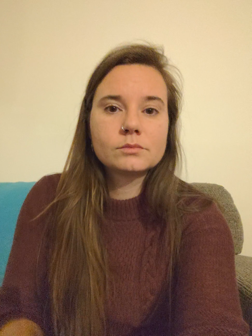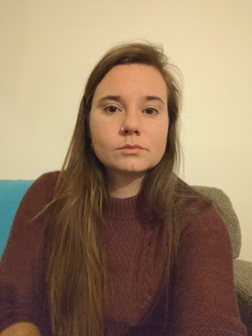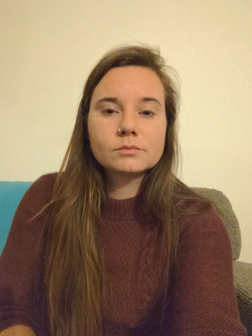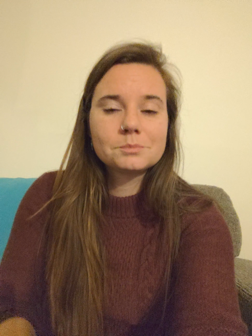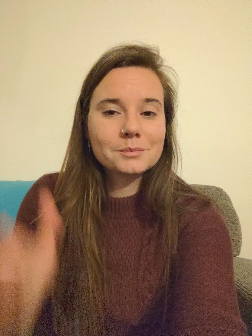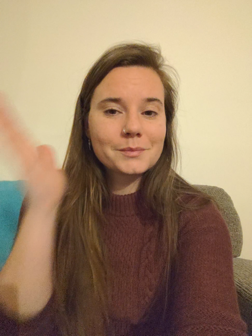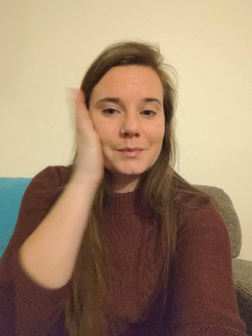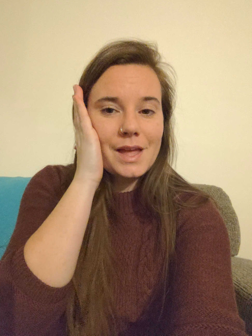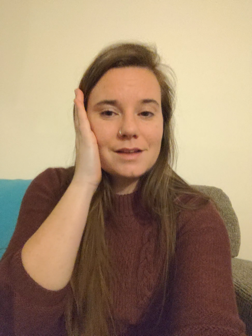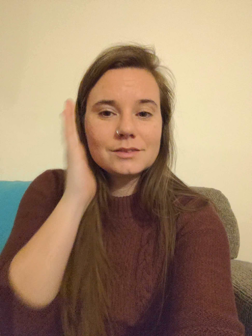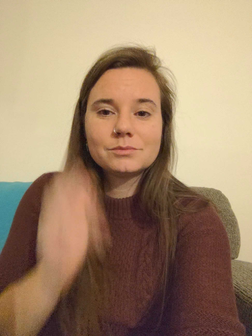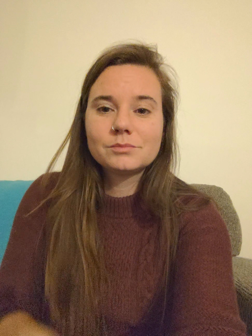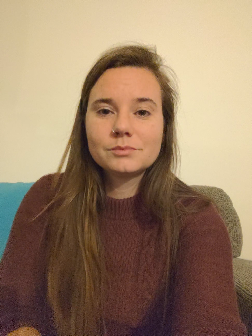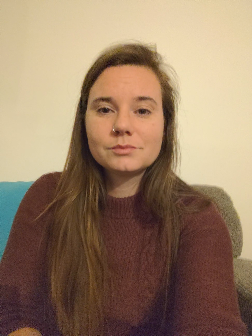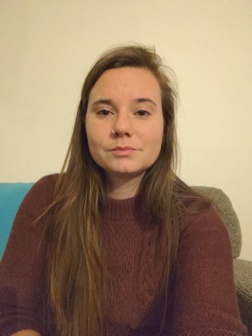bed